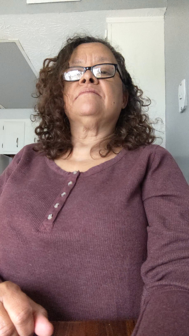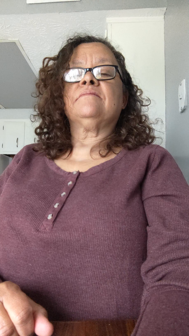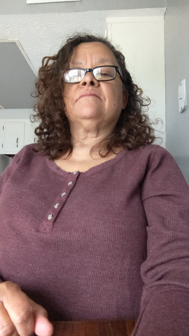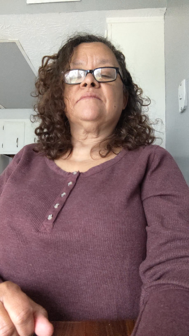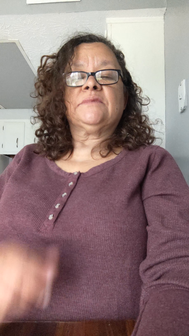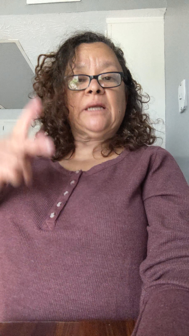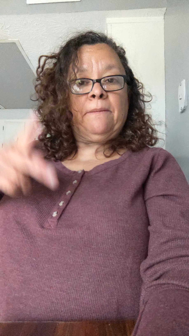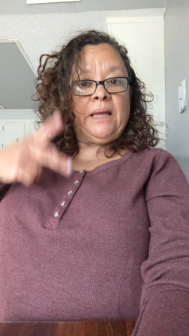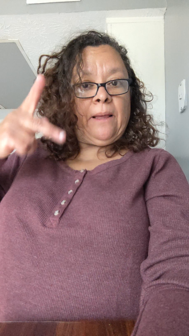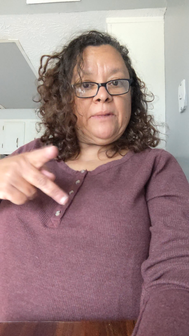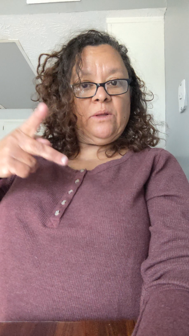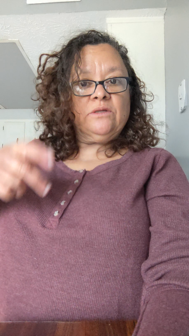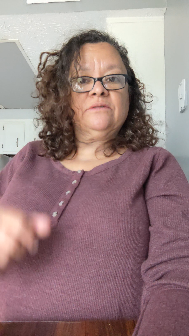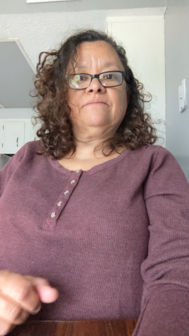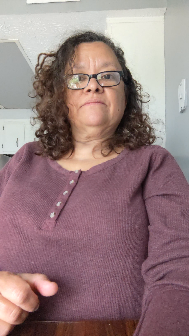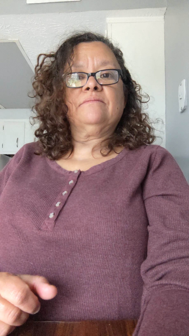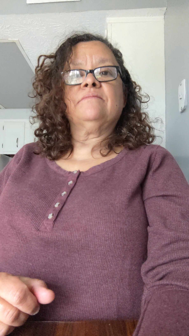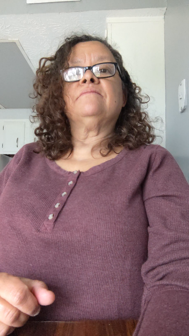people